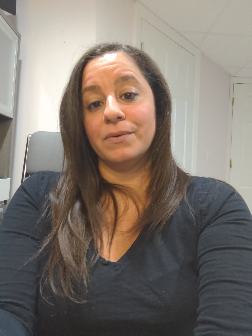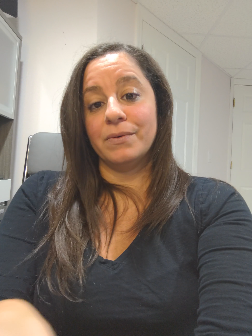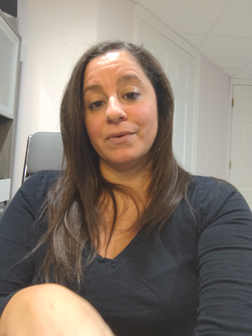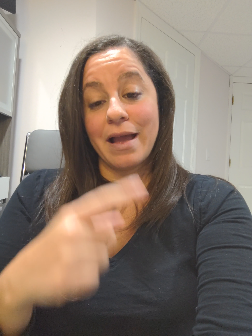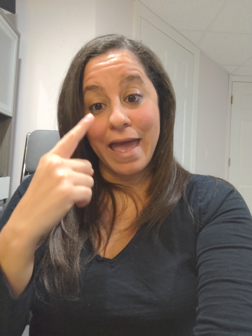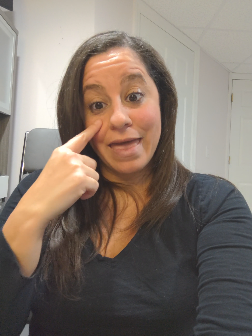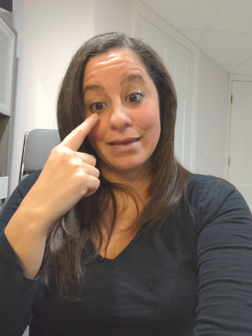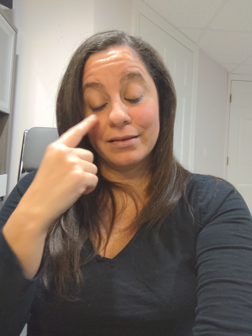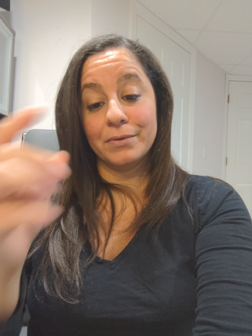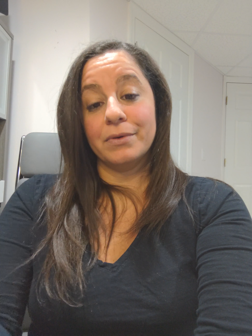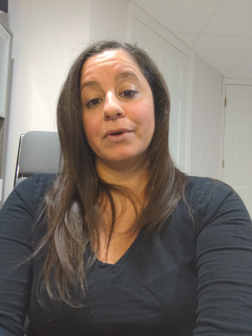eye